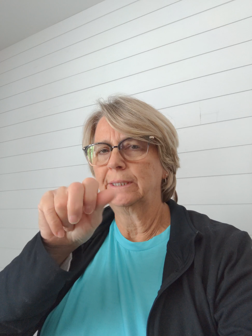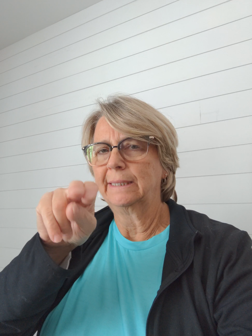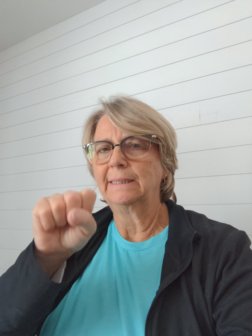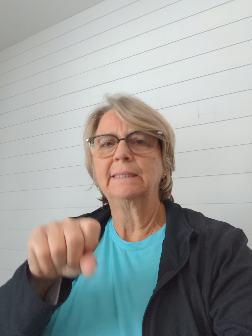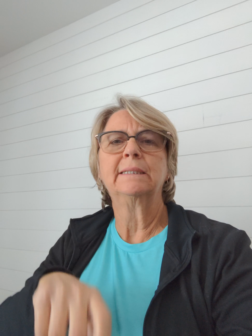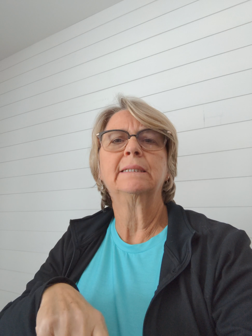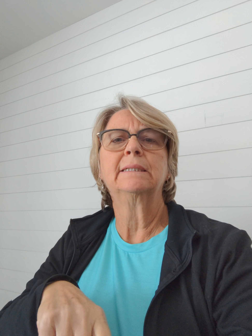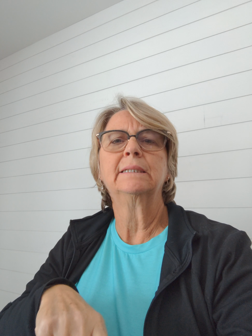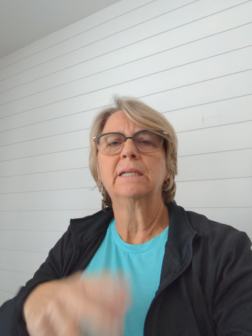jeans